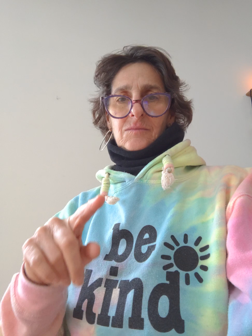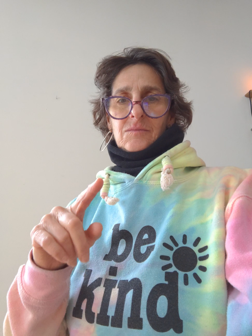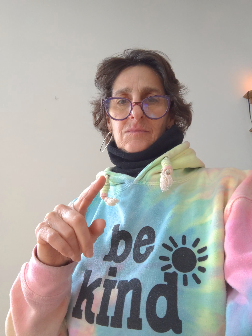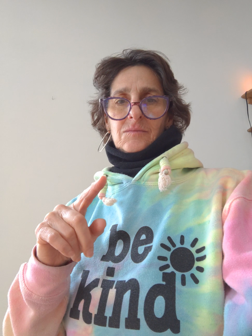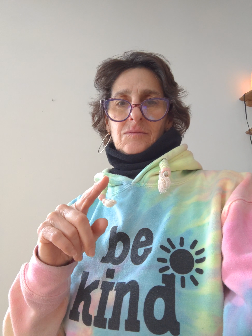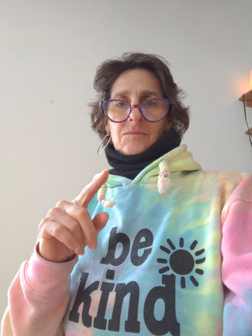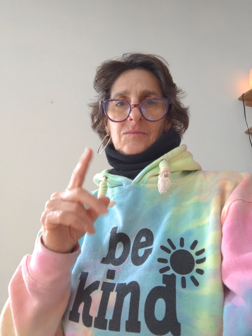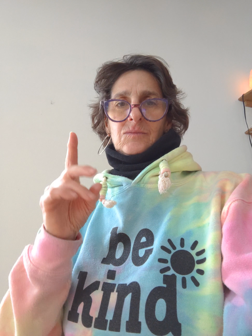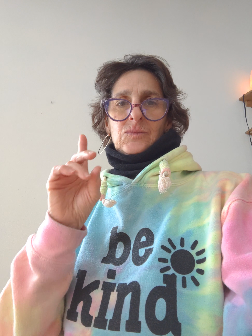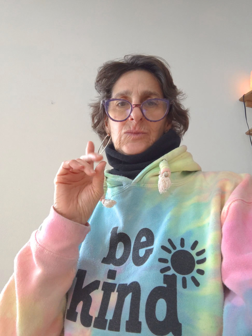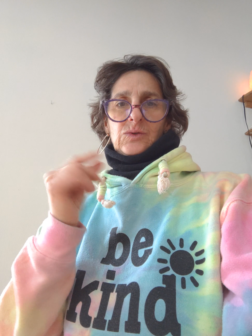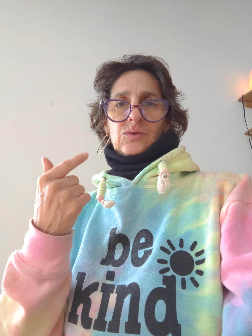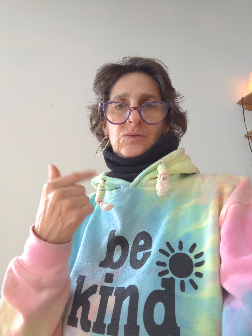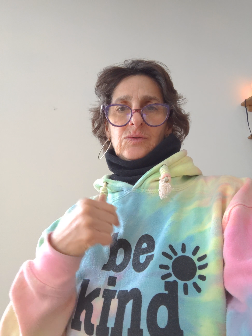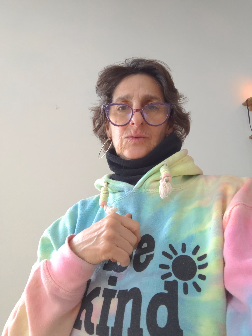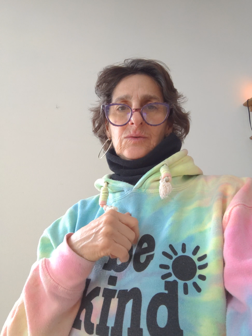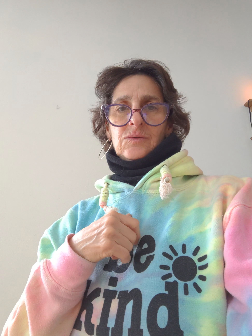dog